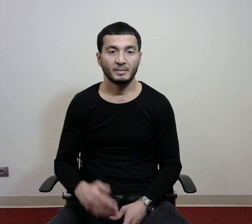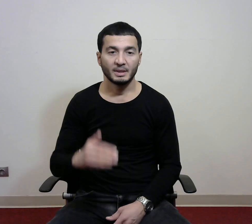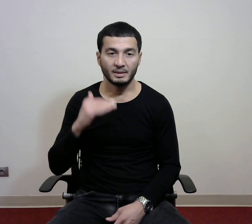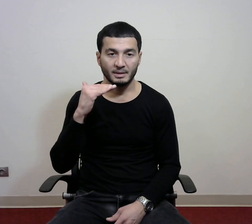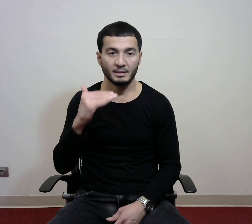siz